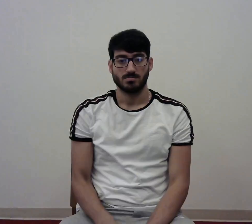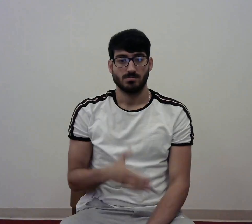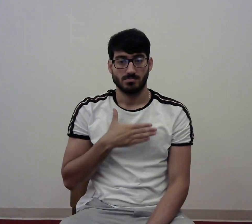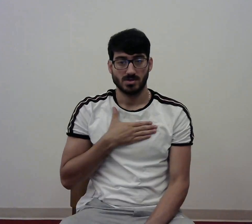mən